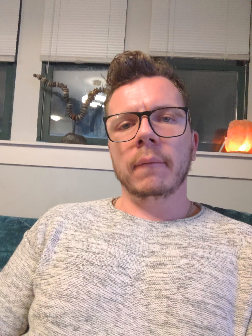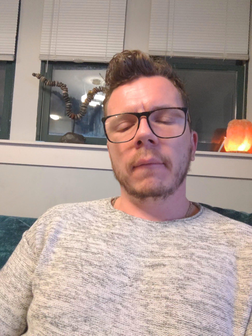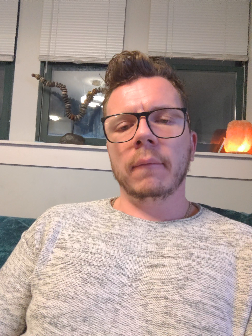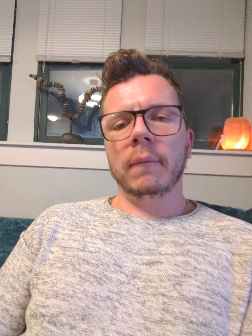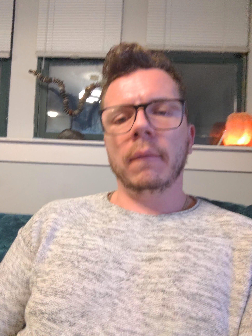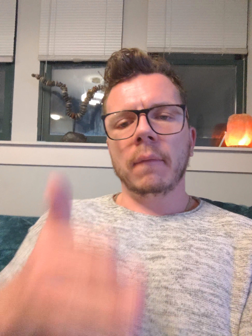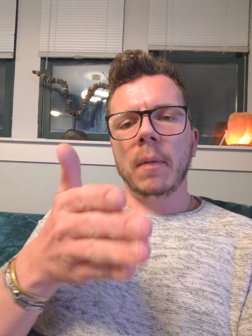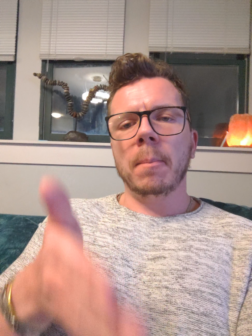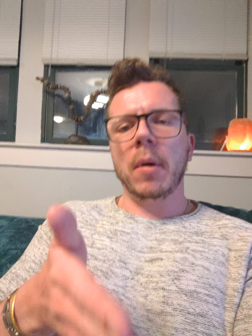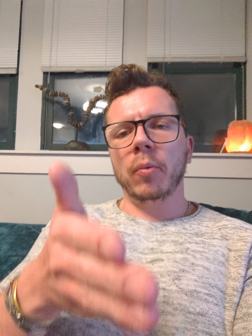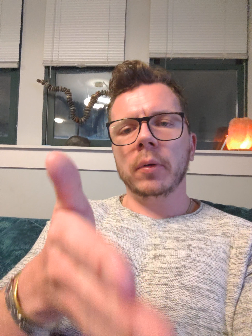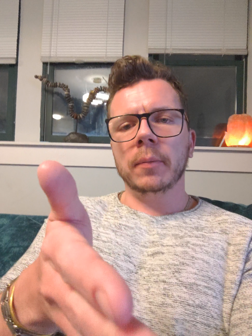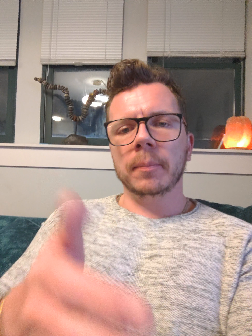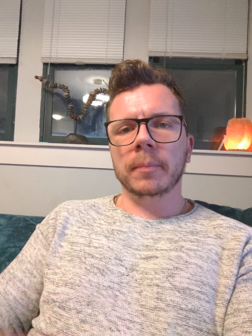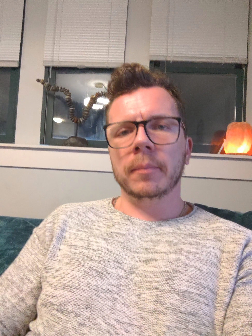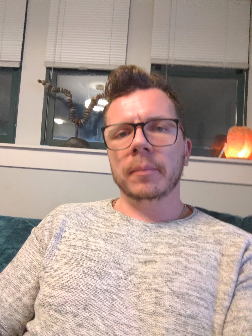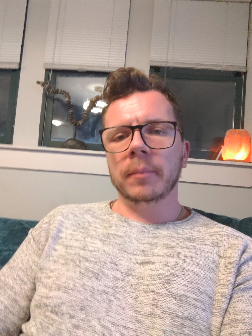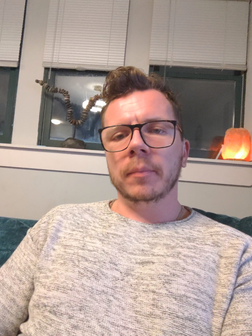boat